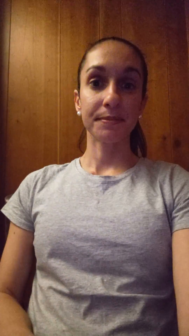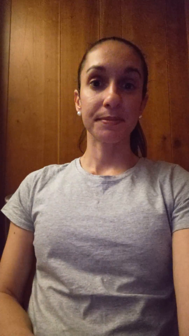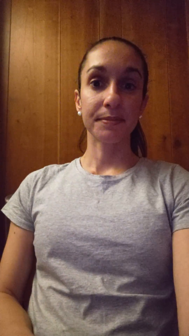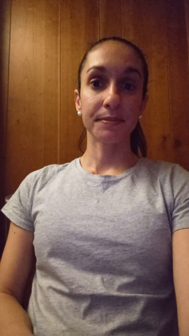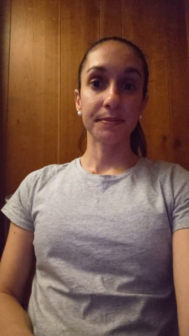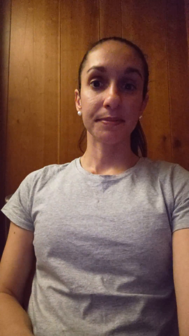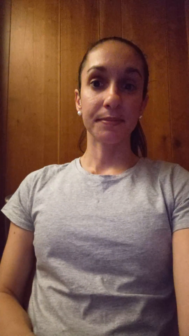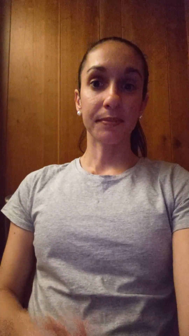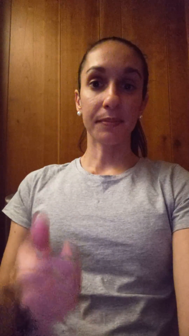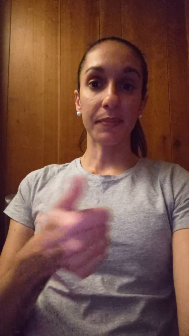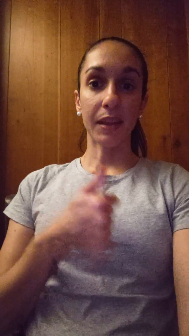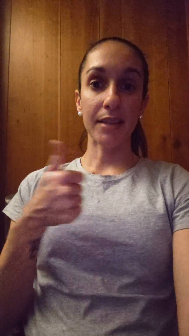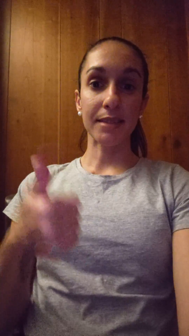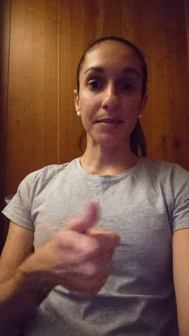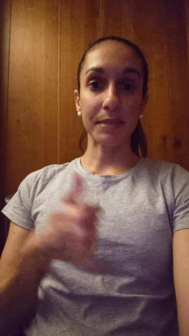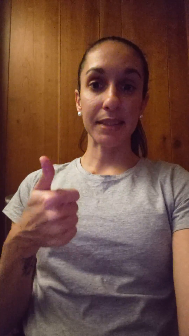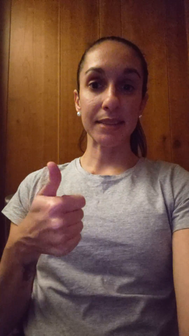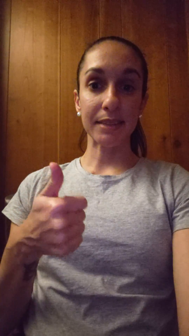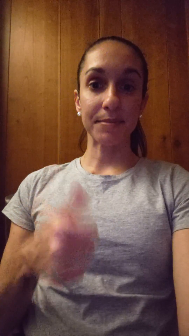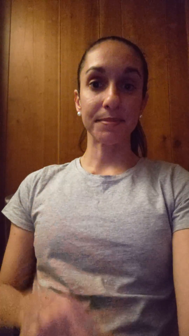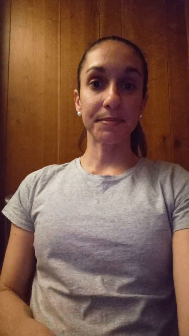basement